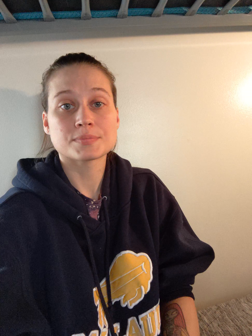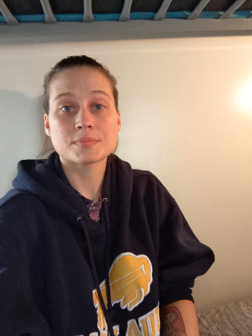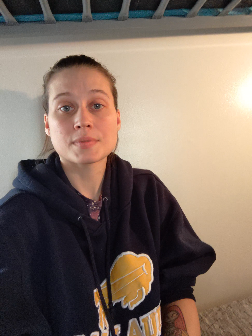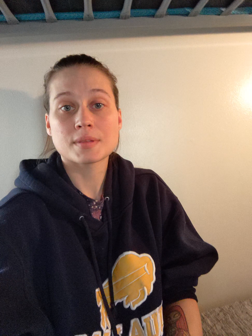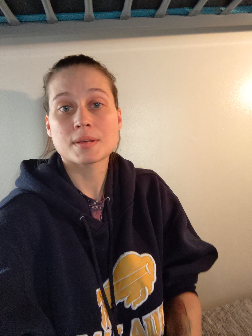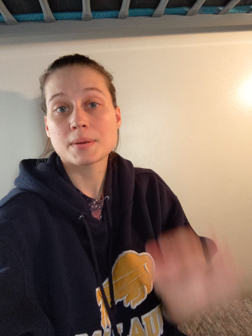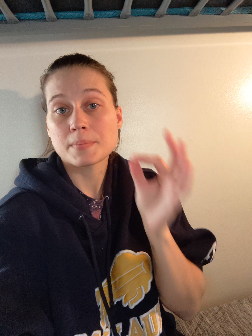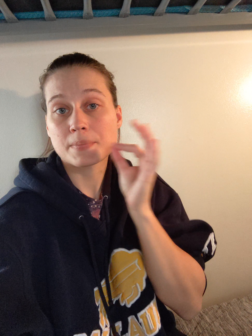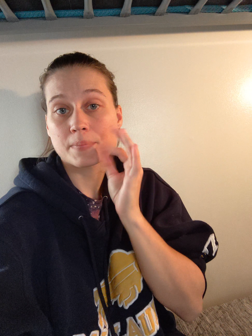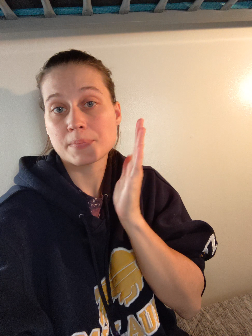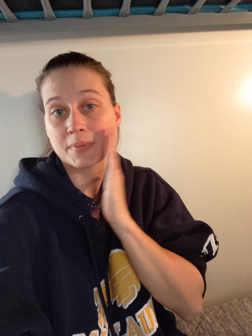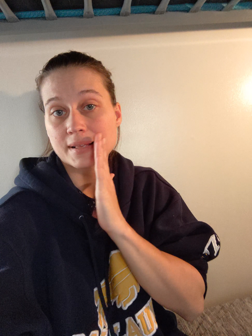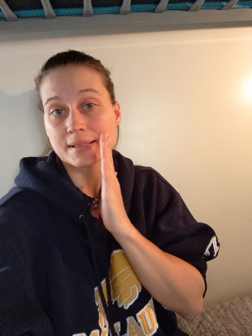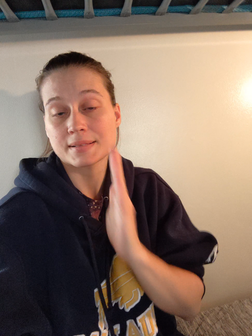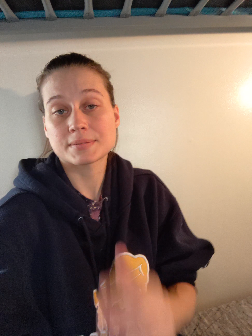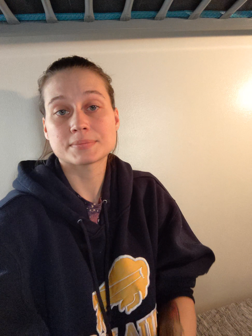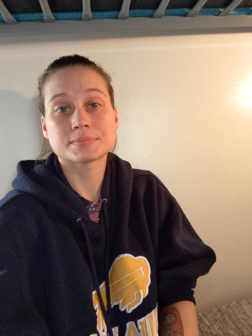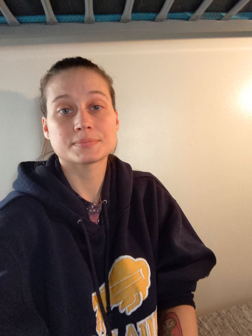bee